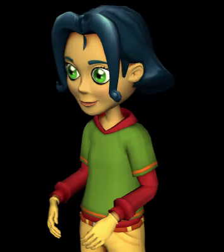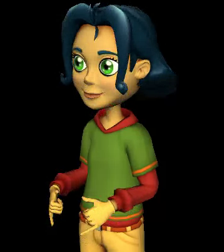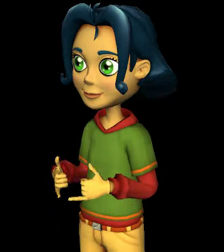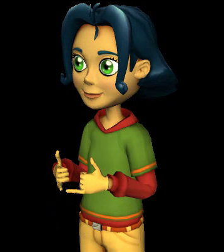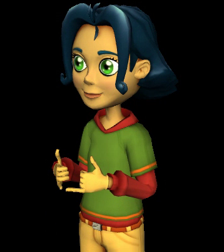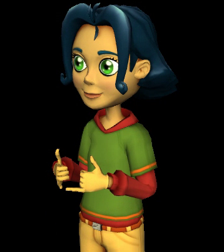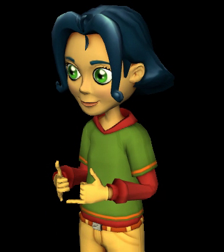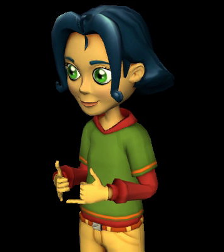هنا